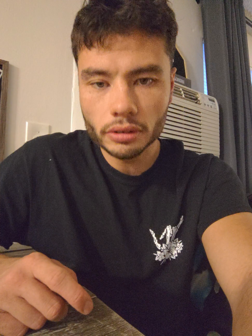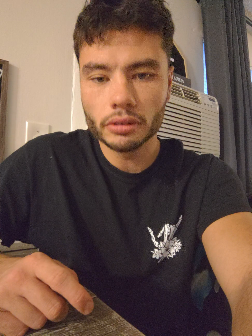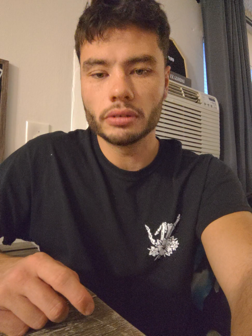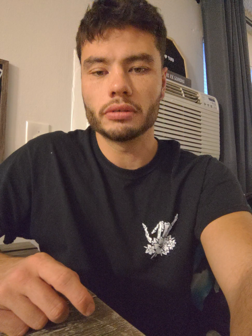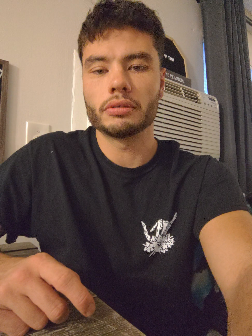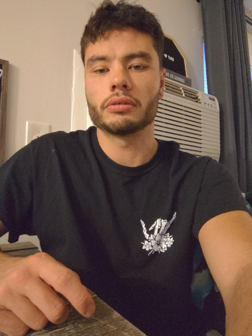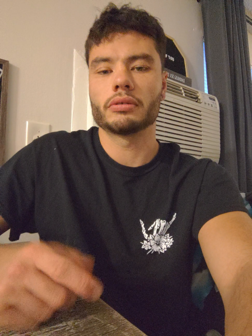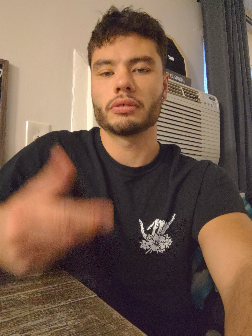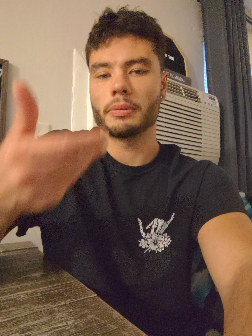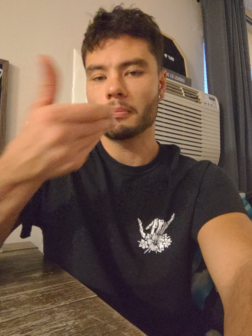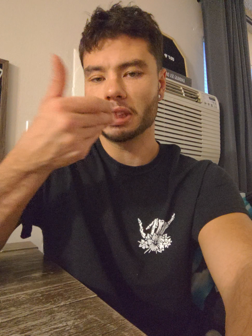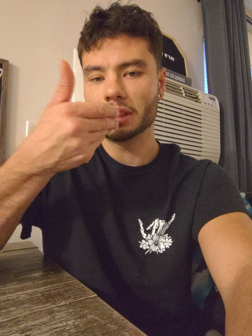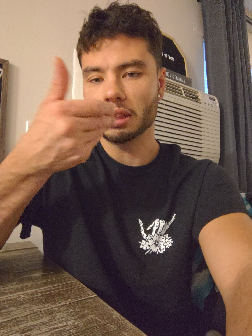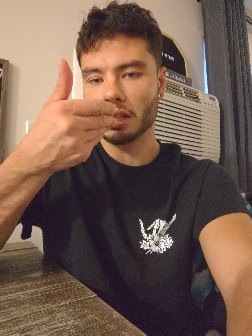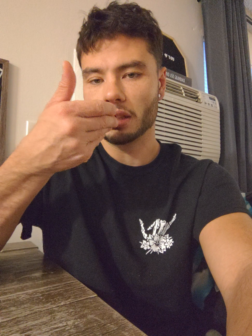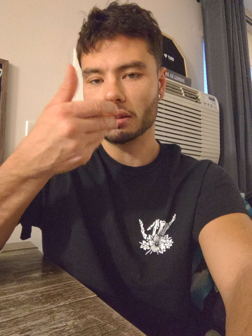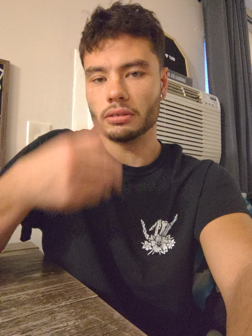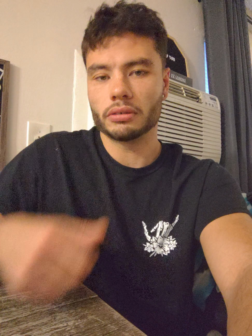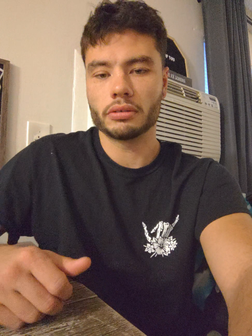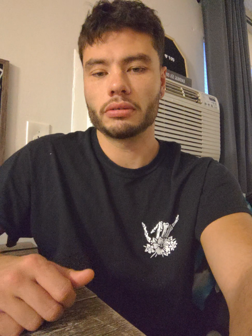pizza